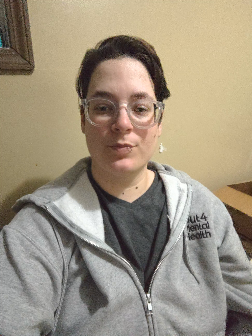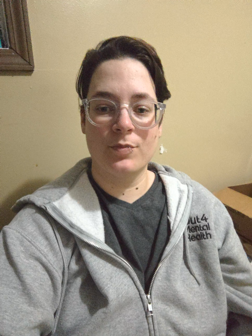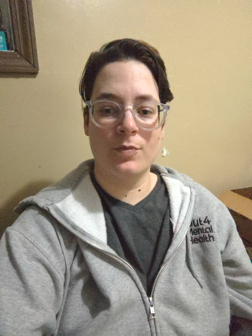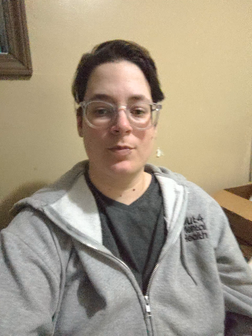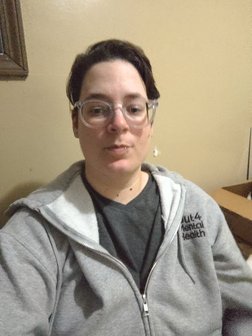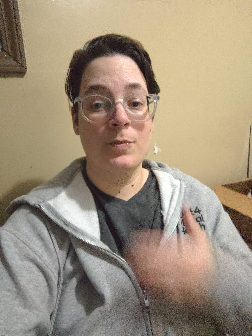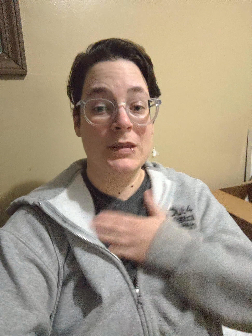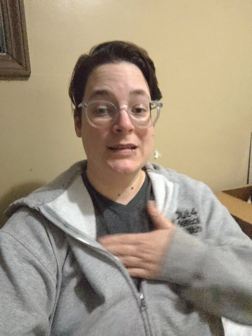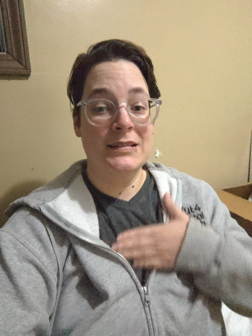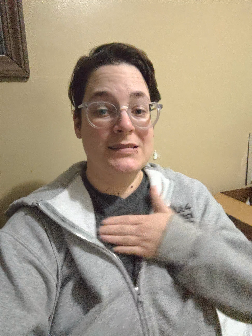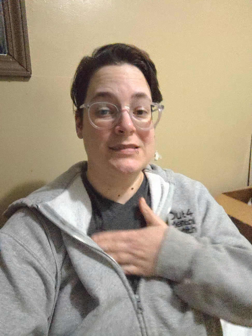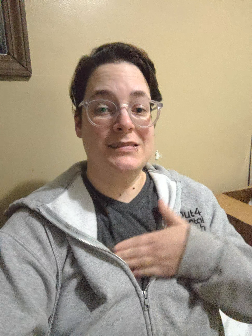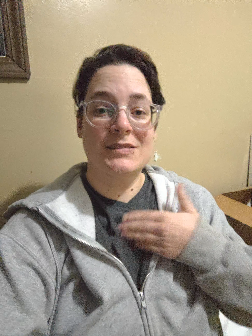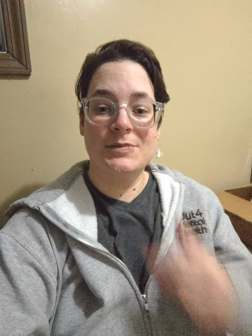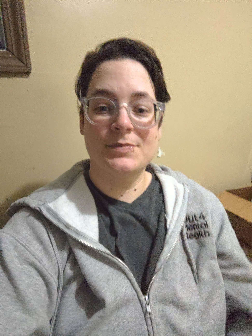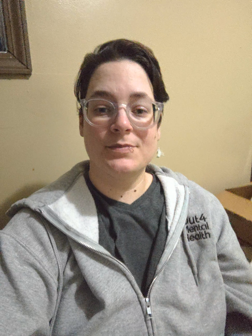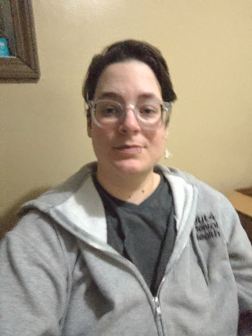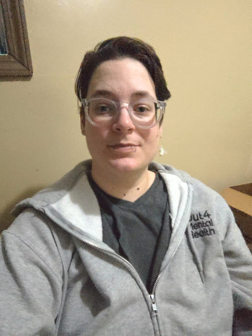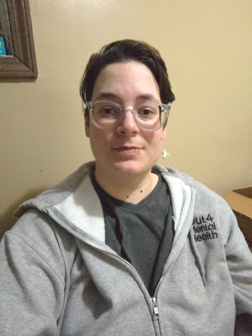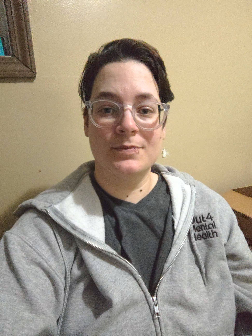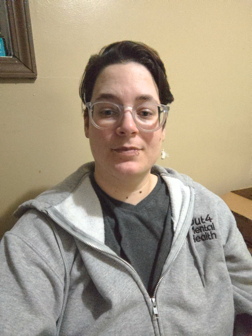please